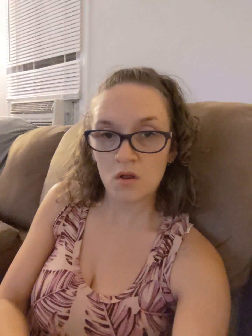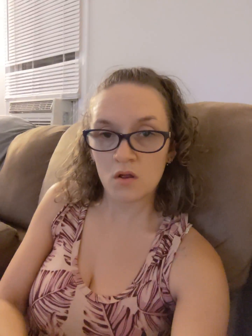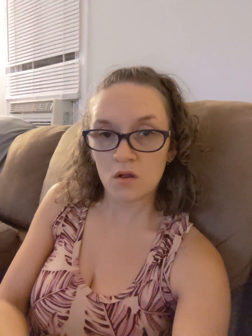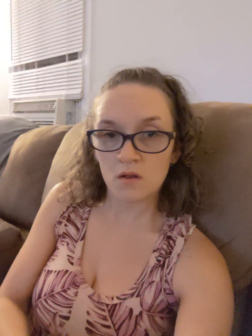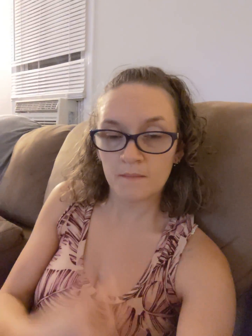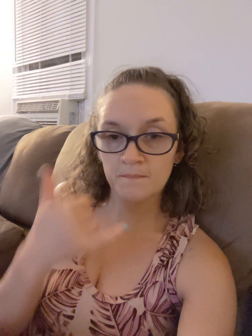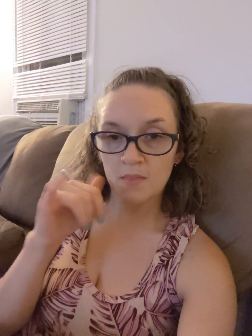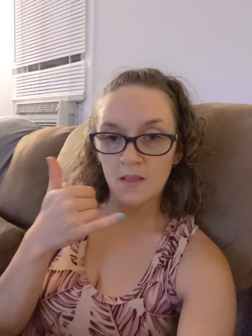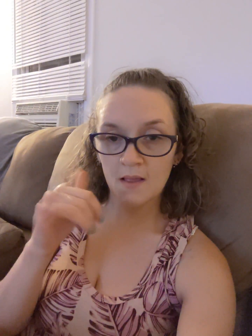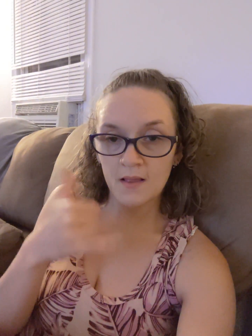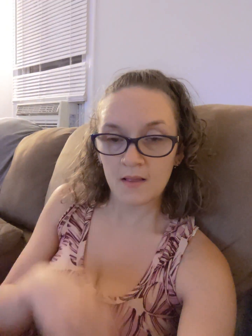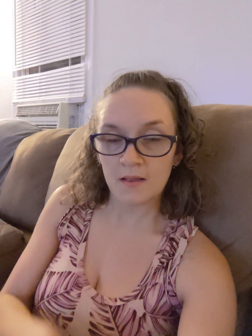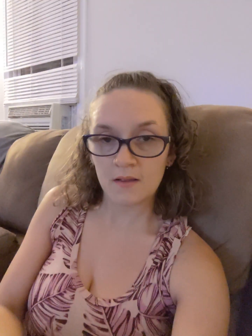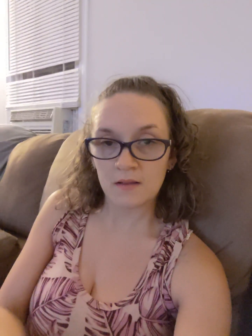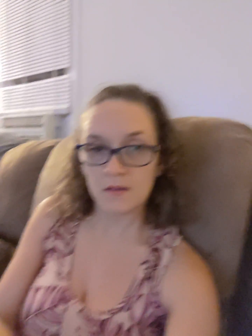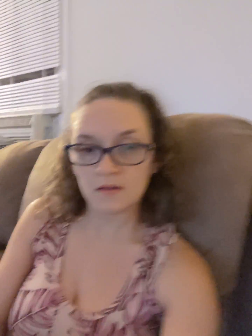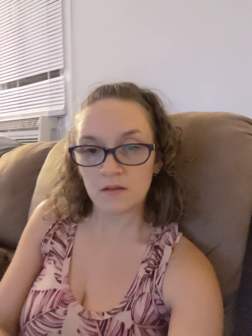play